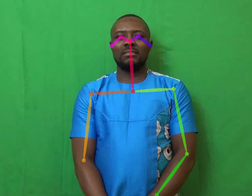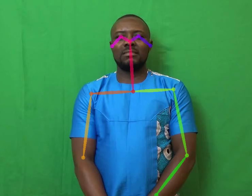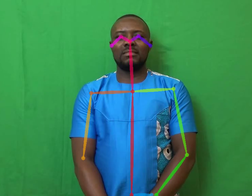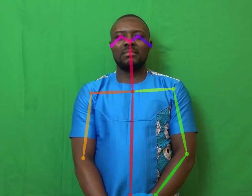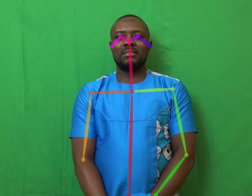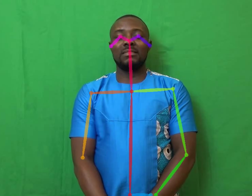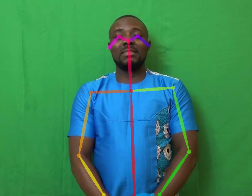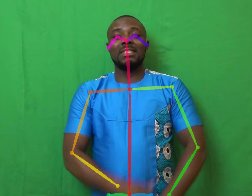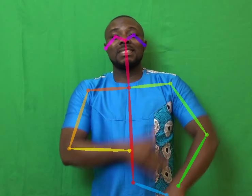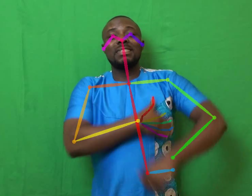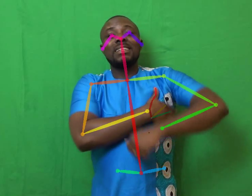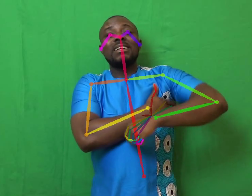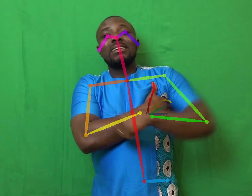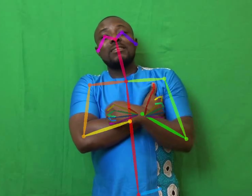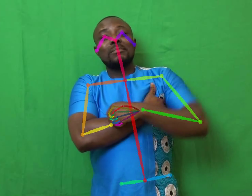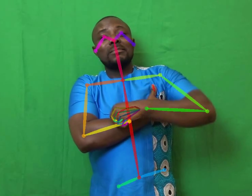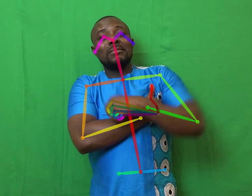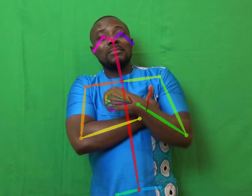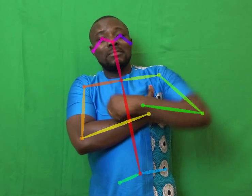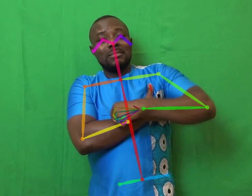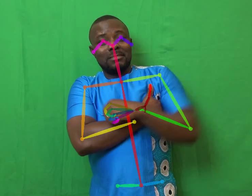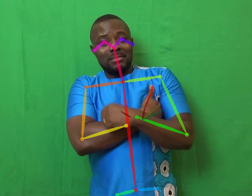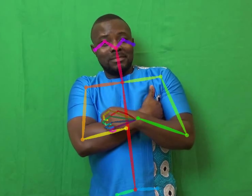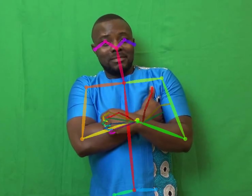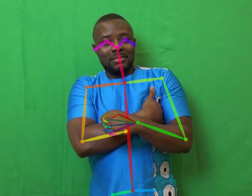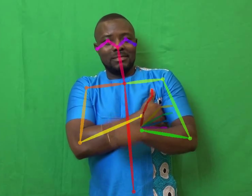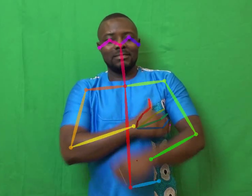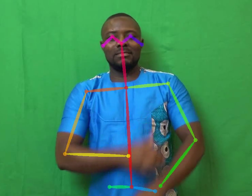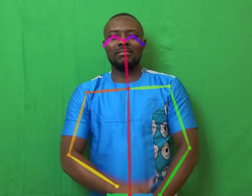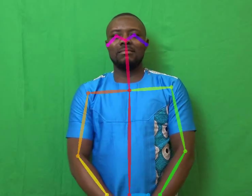akpeteshie